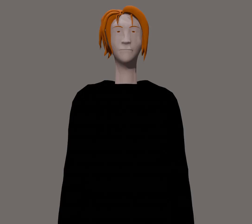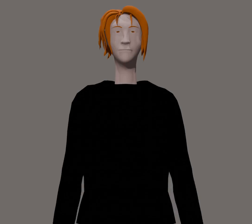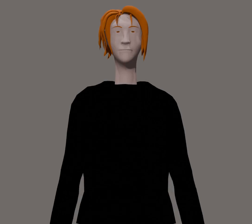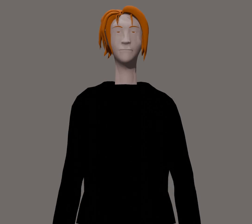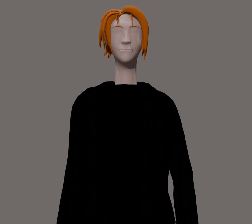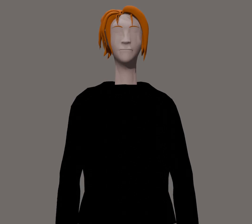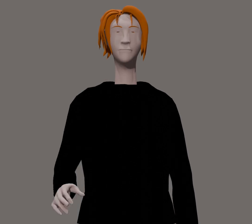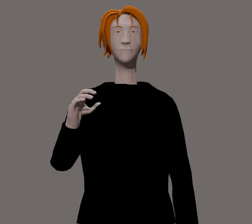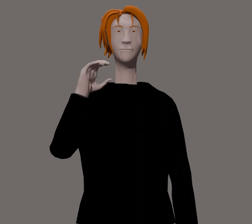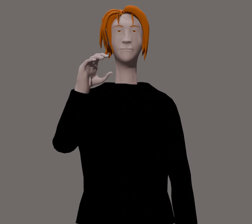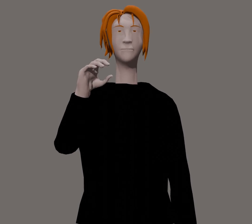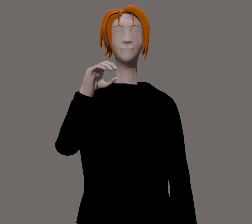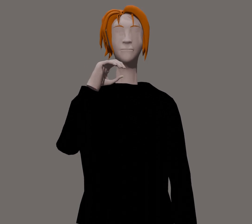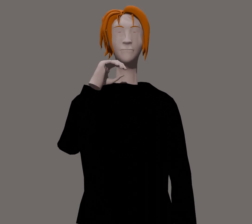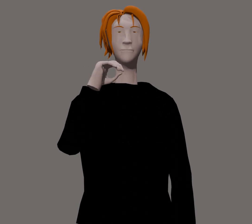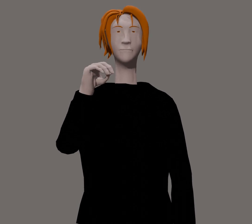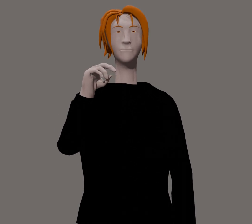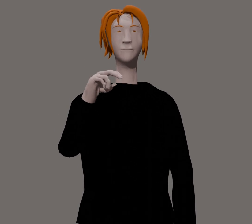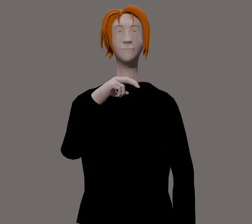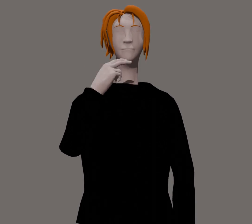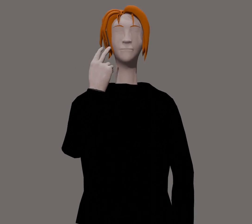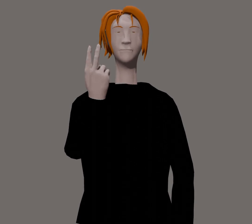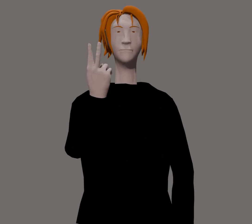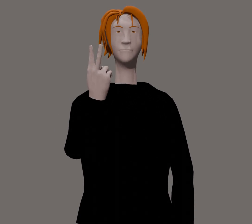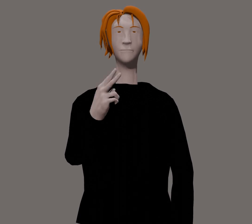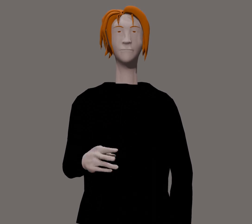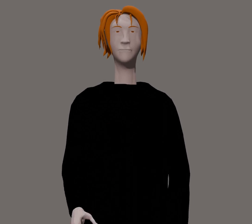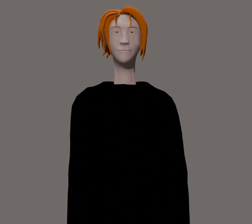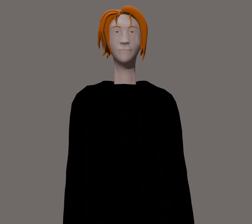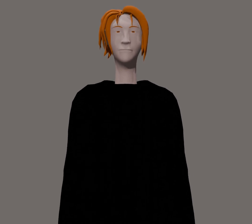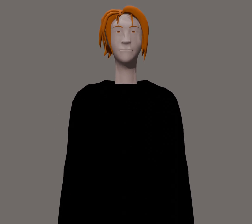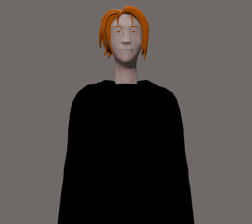Carbon Dioxide